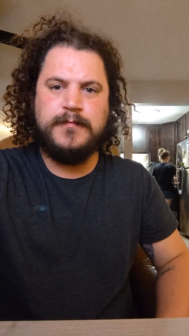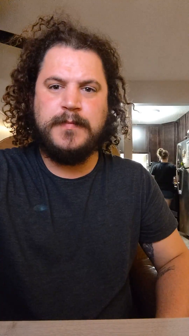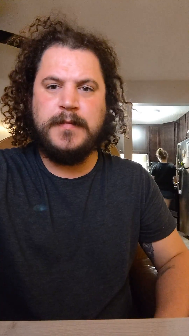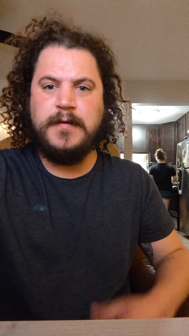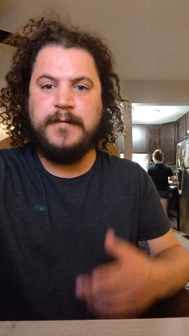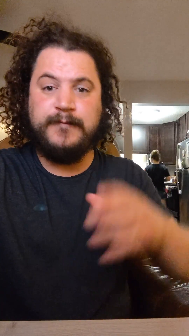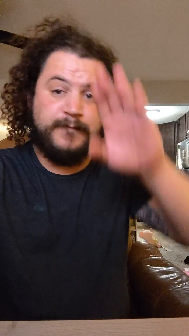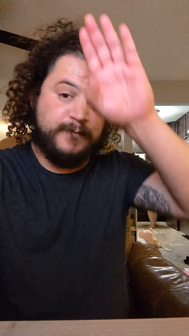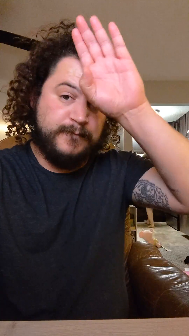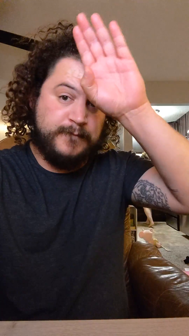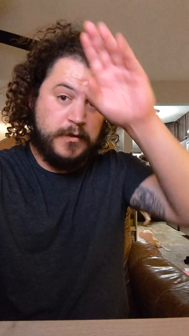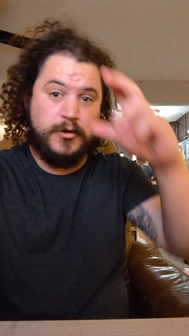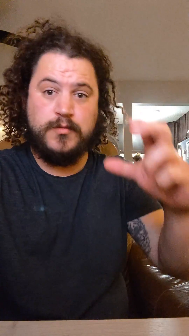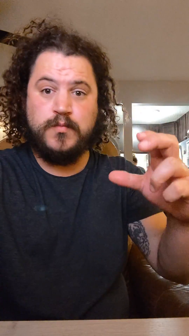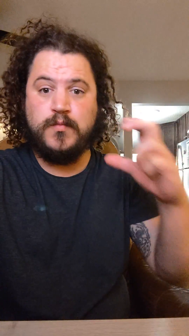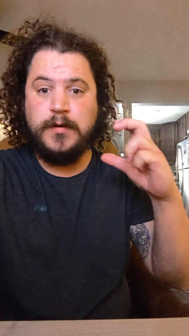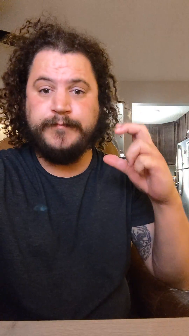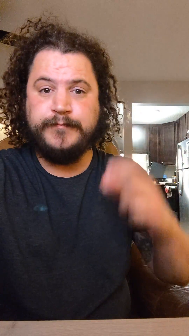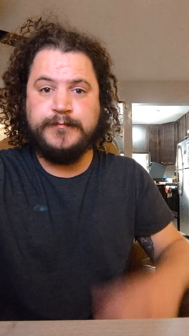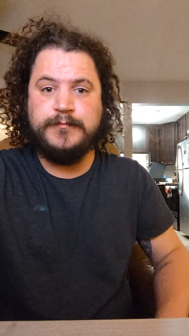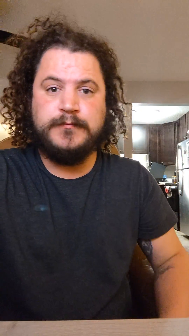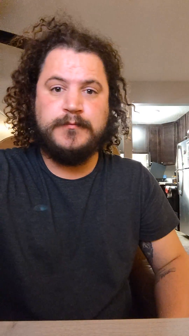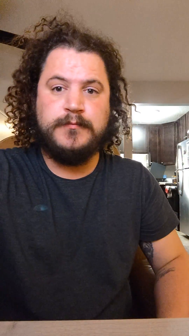fire truck